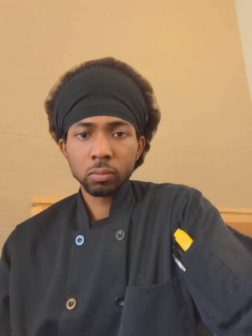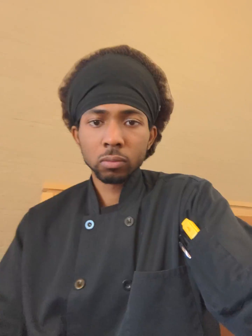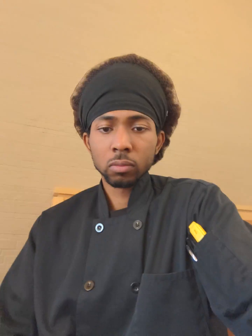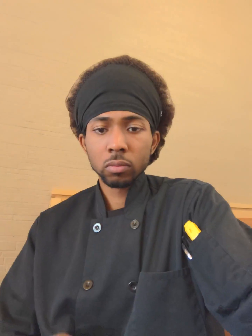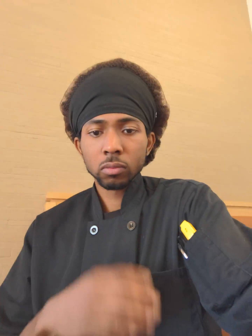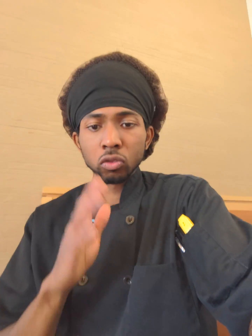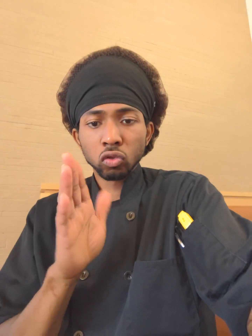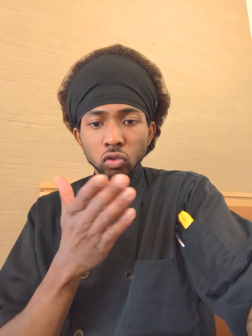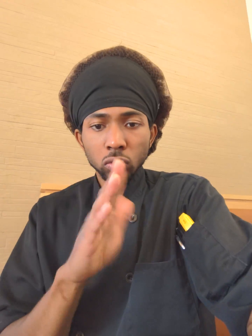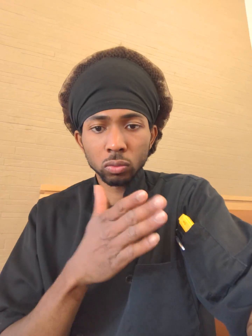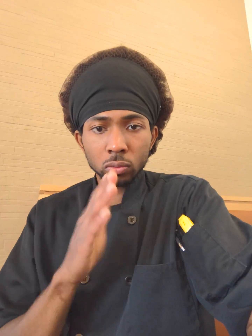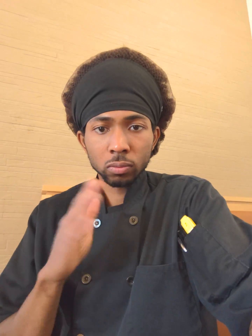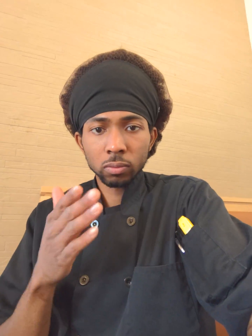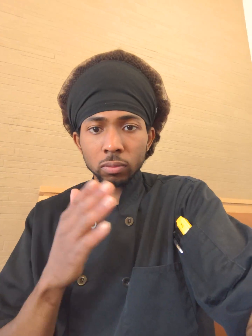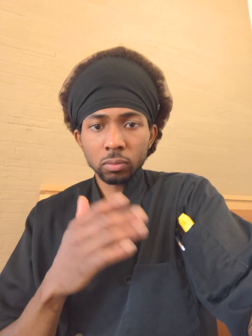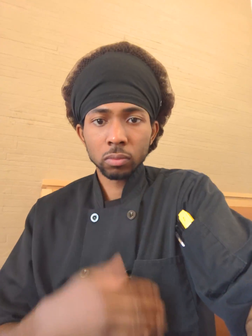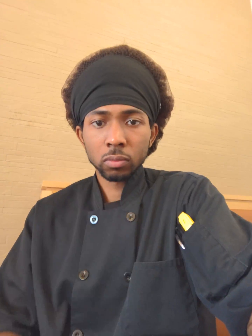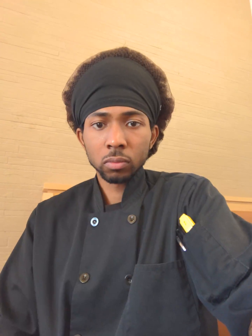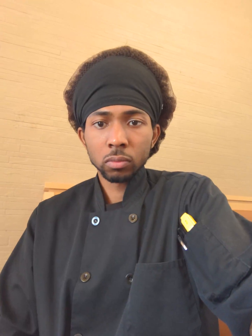share